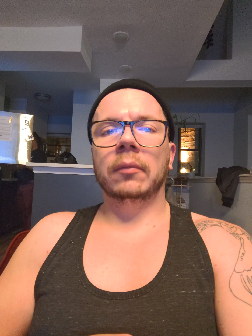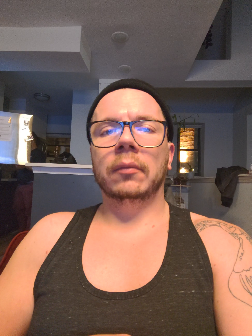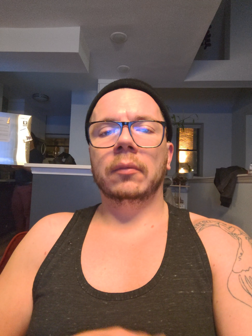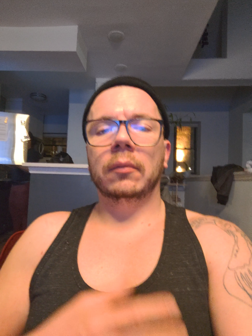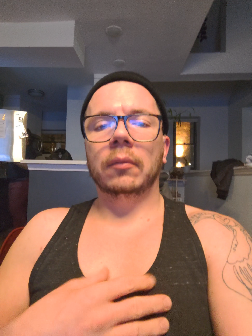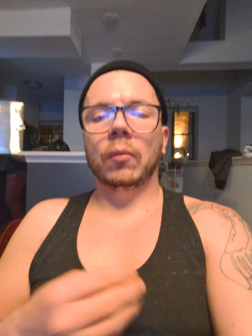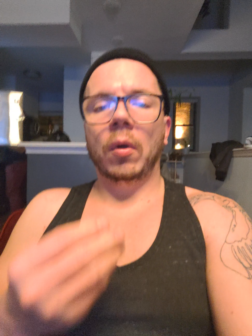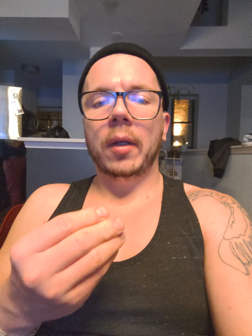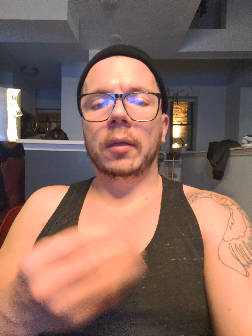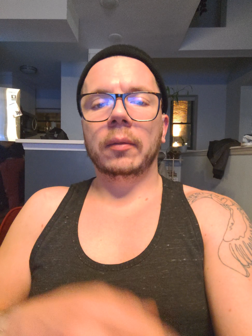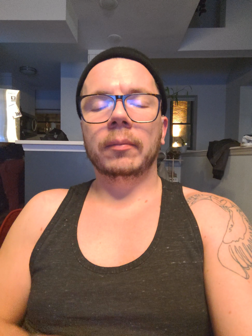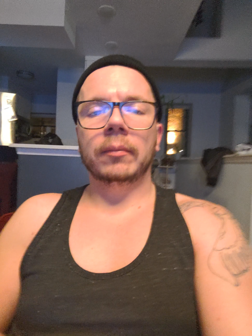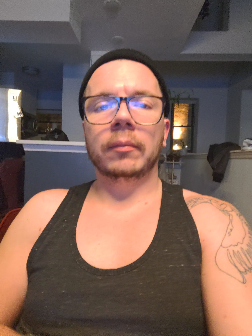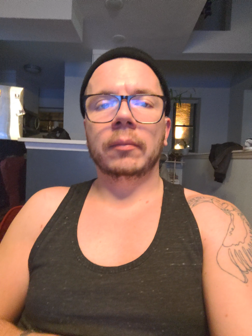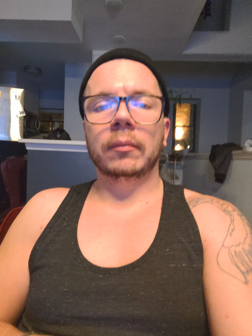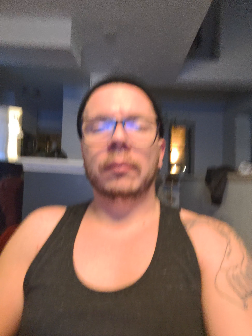white